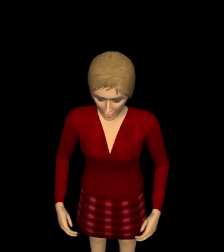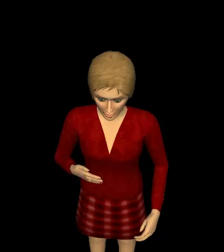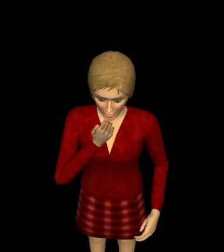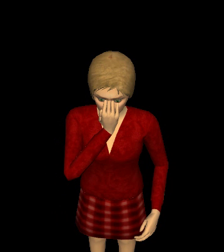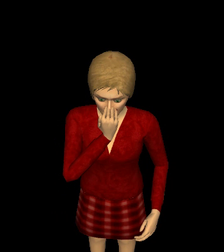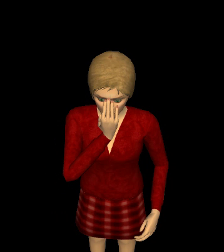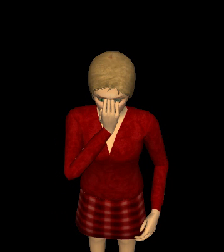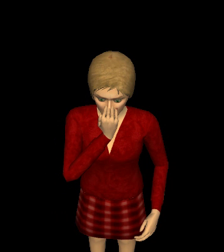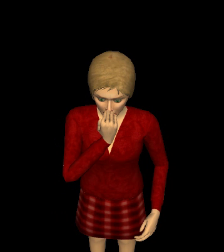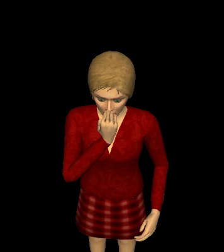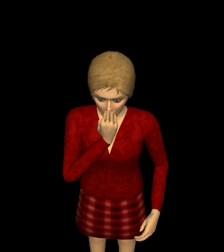فبراير